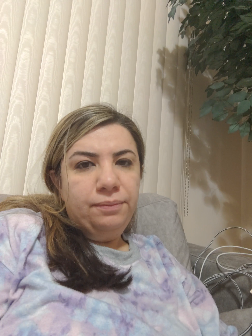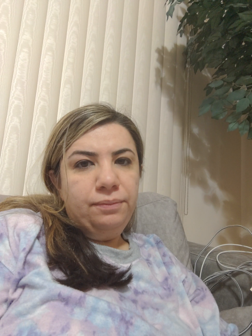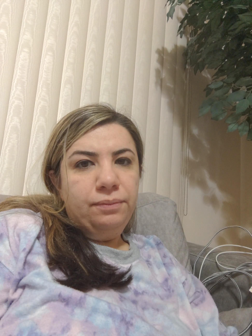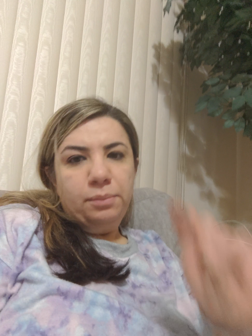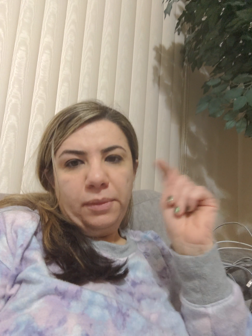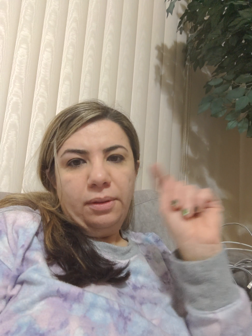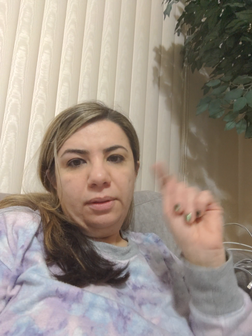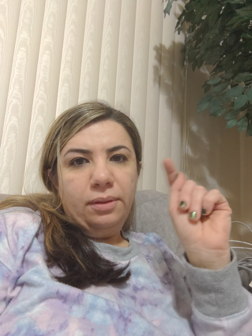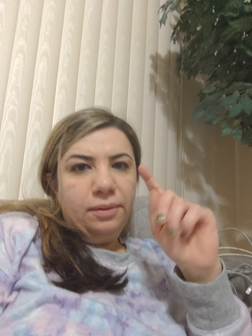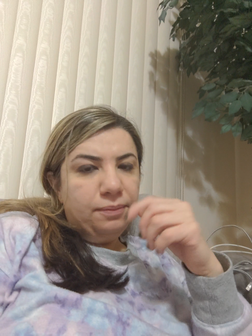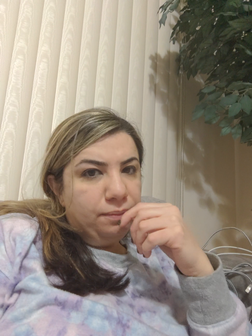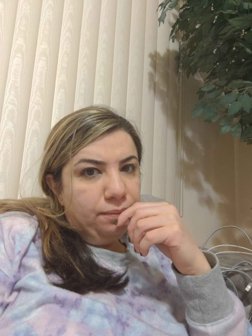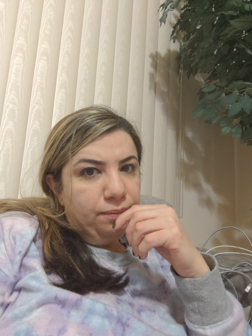potty